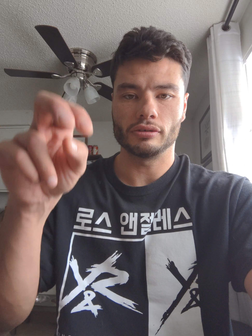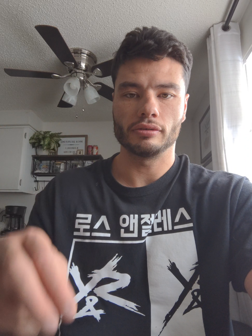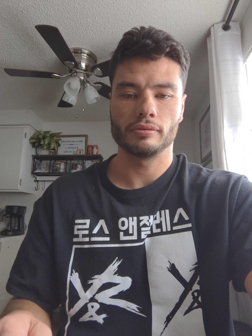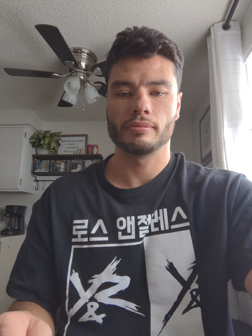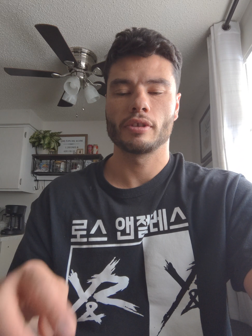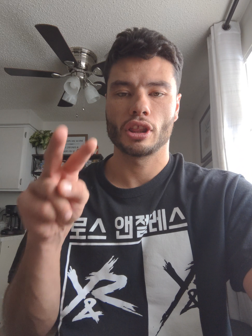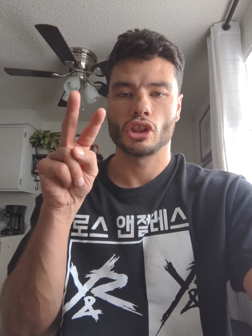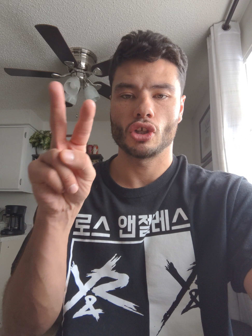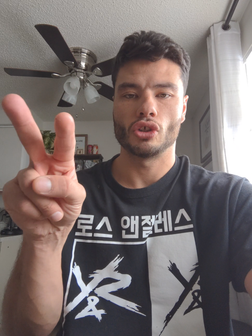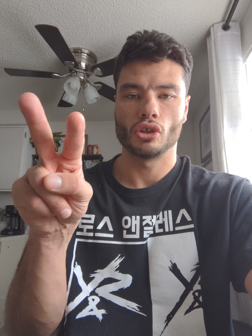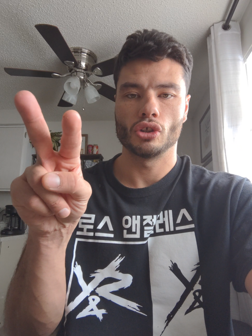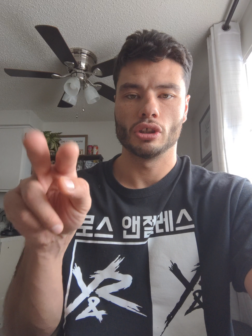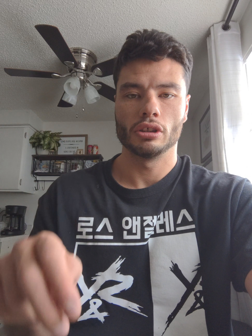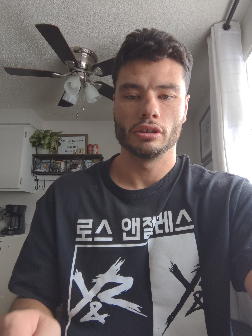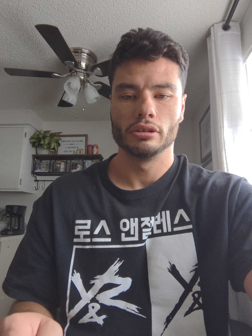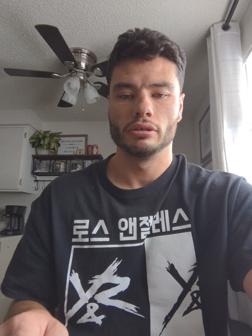look